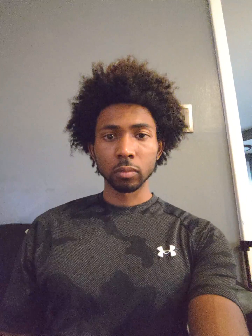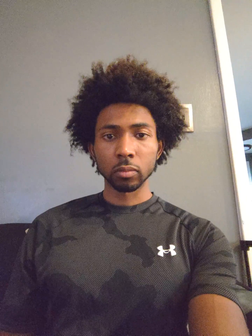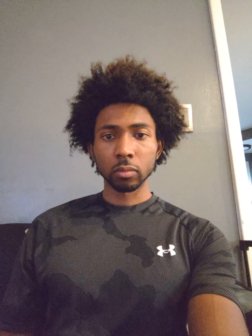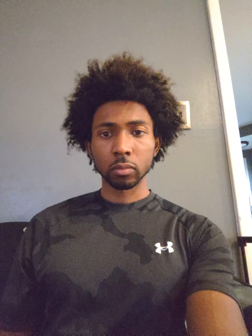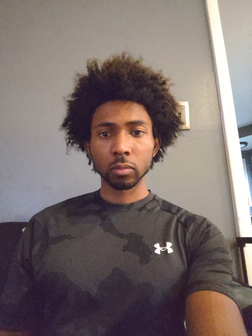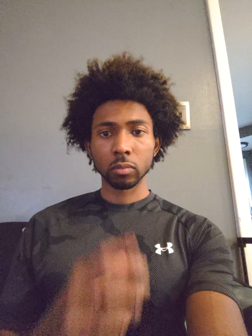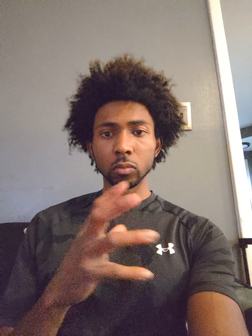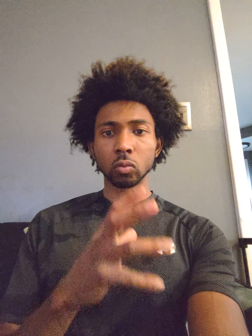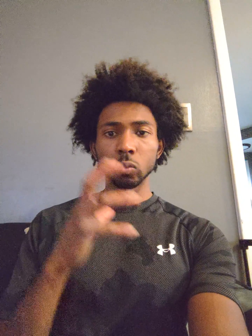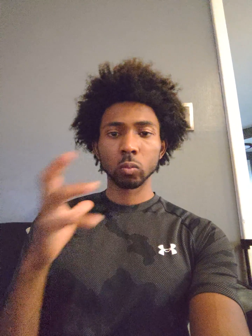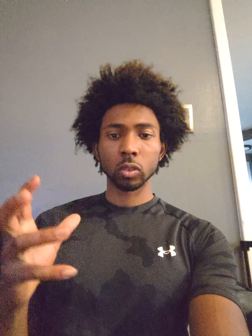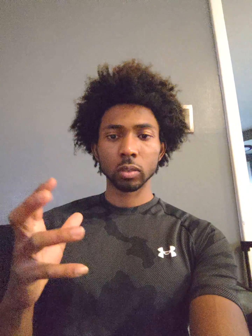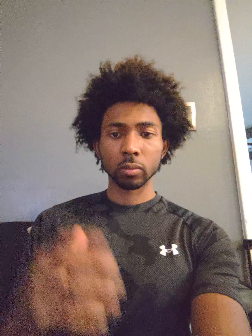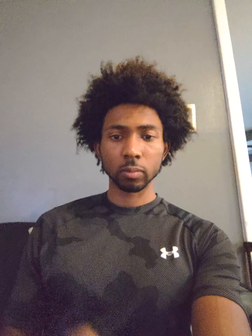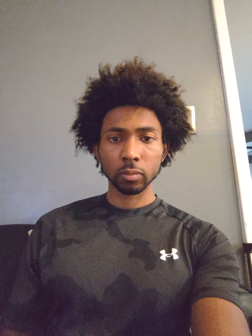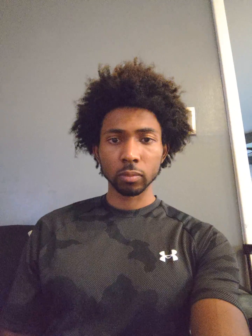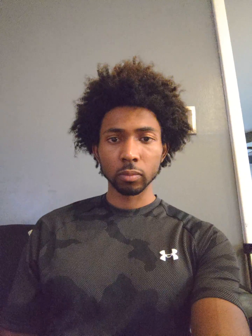a lot